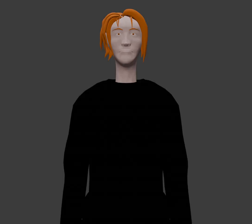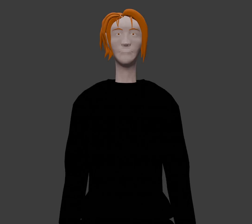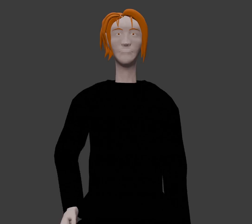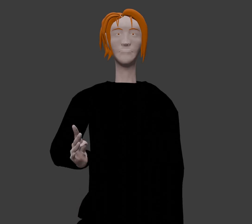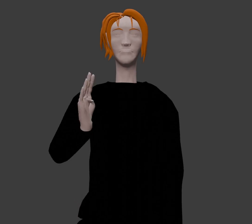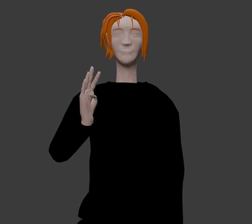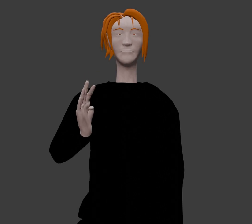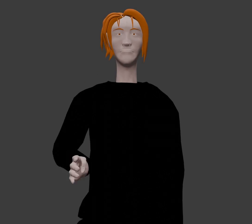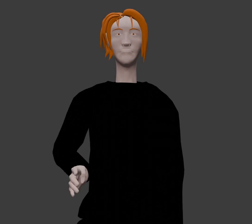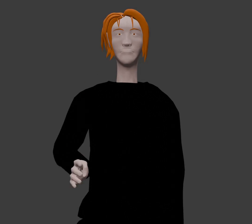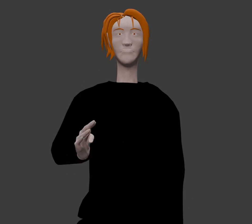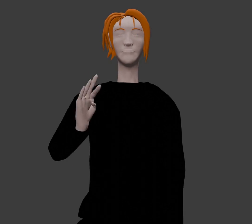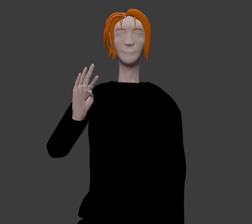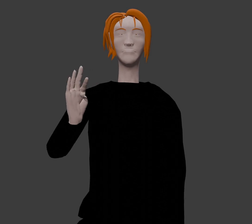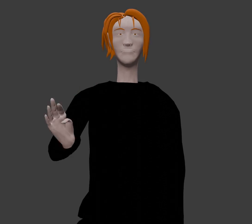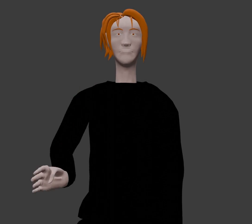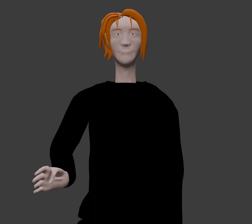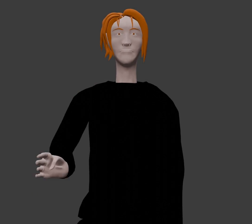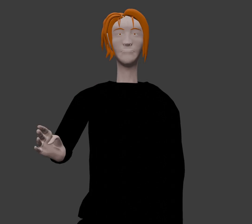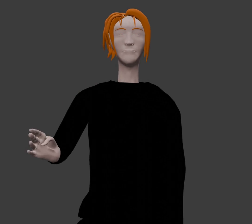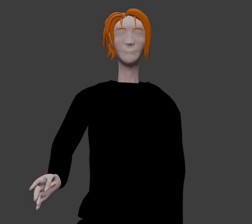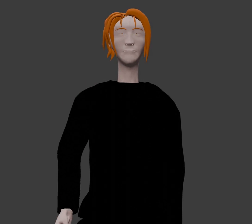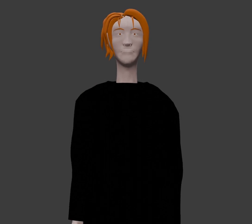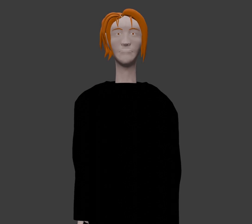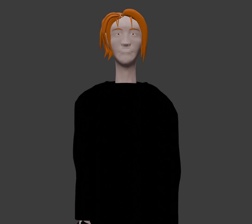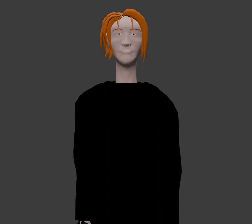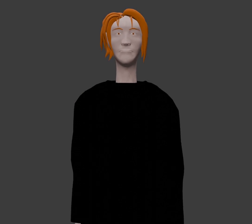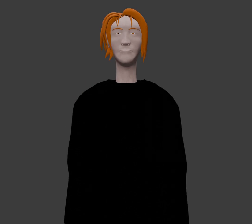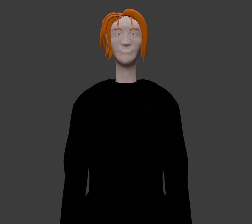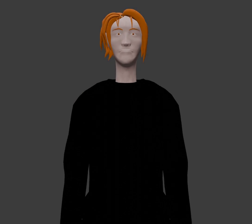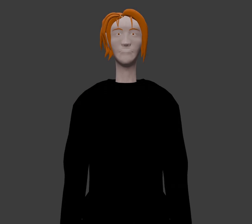Baltimore